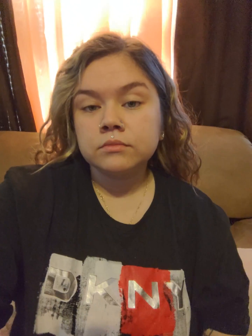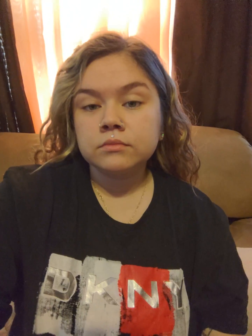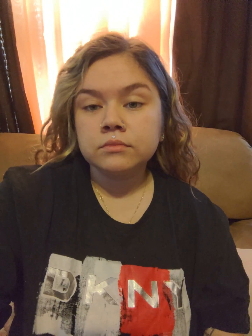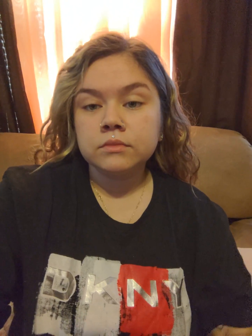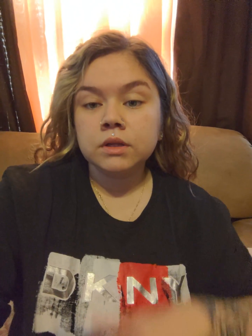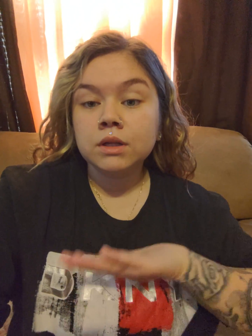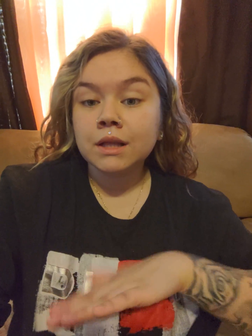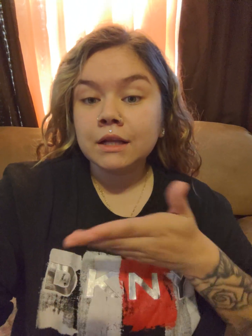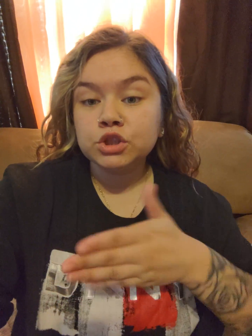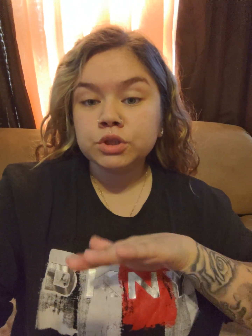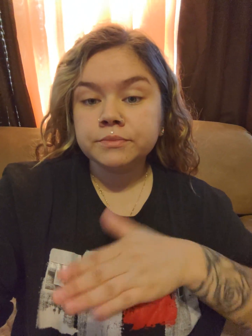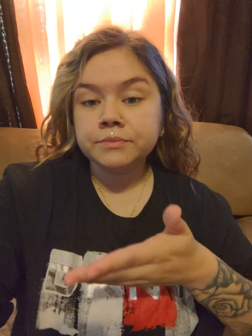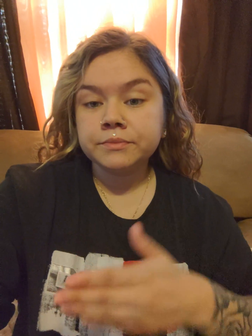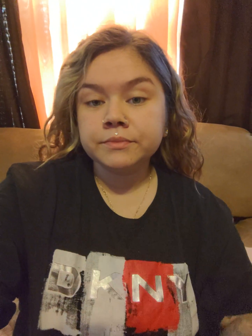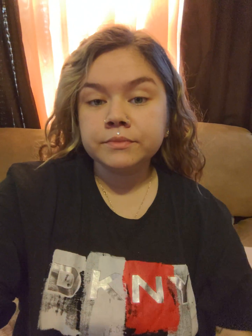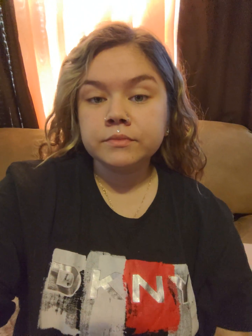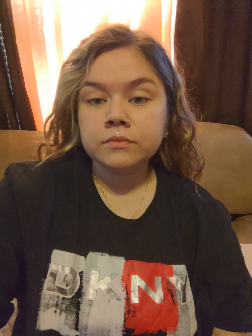kitchen